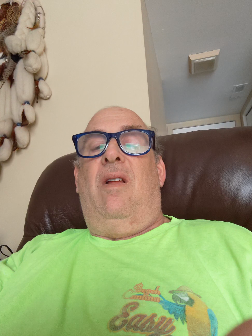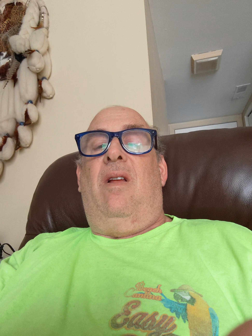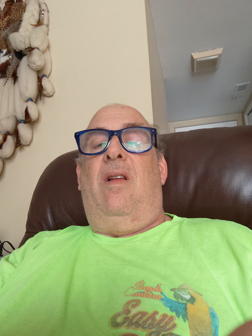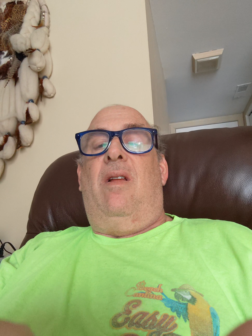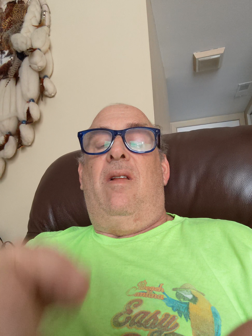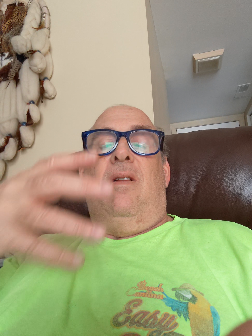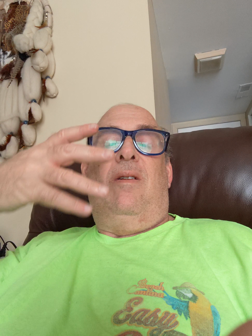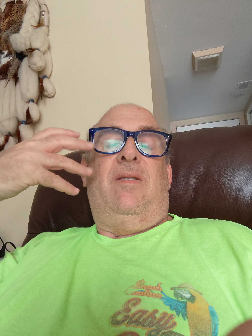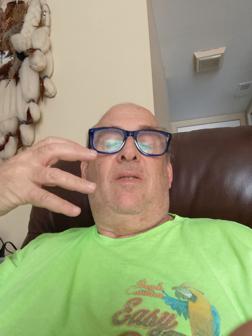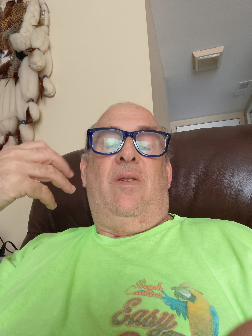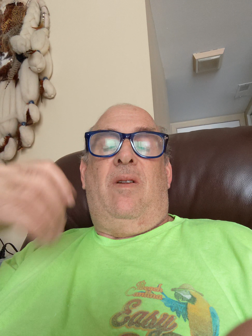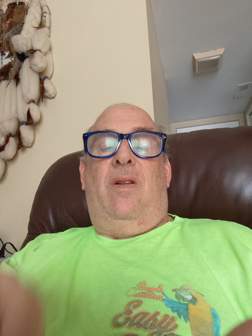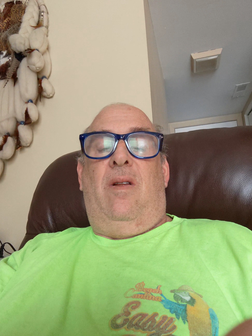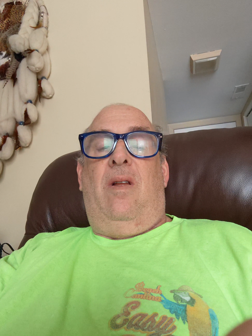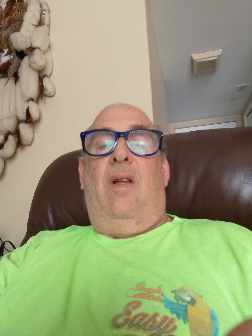tiger